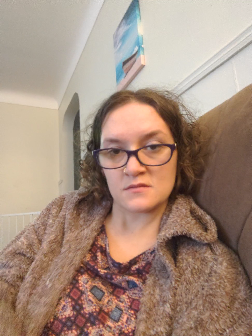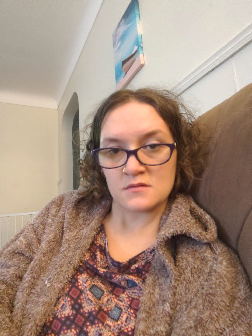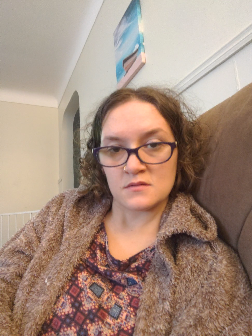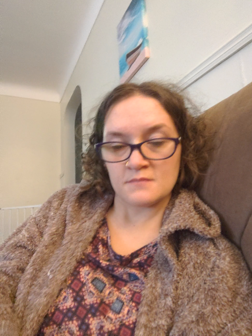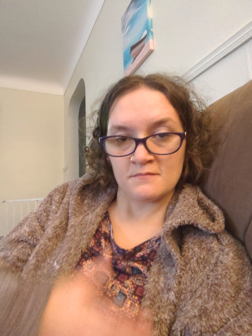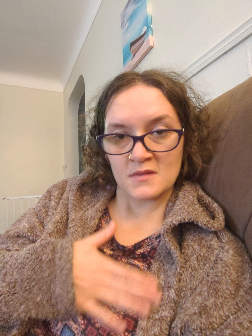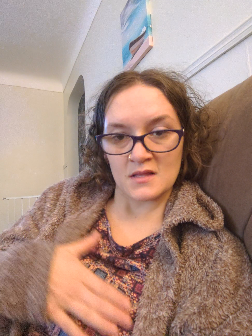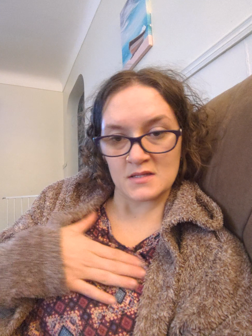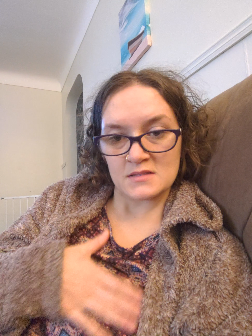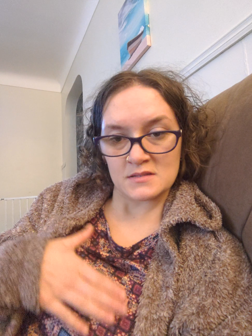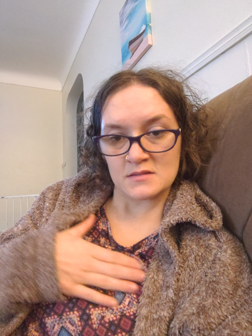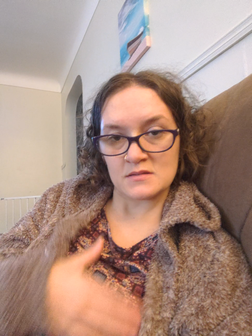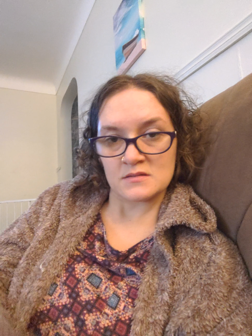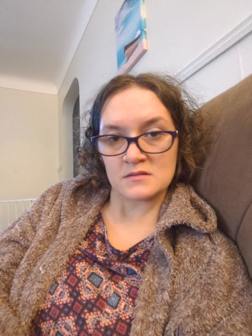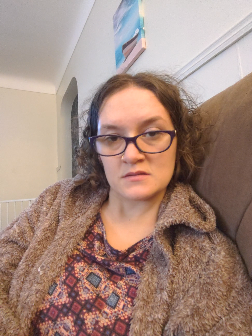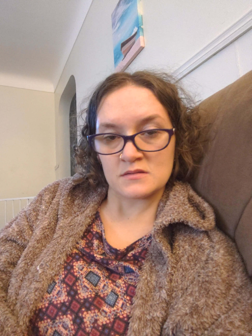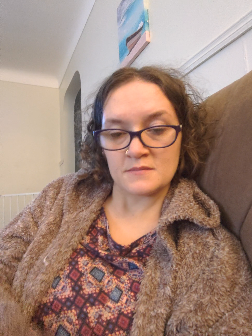please